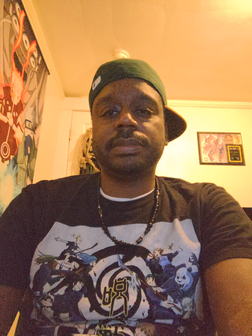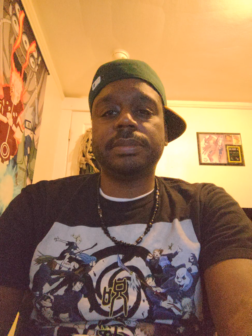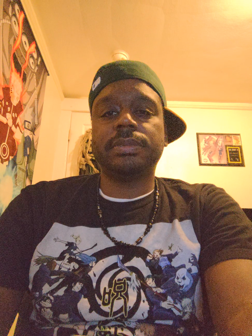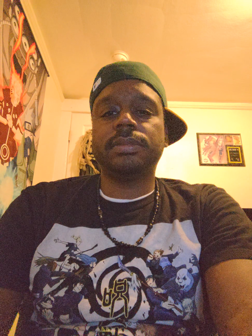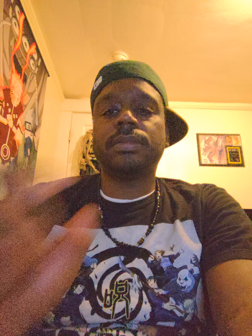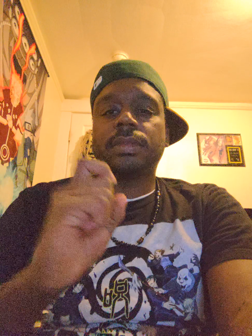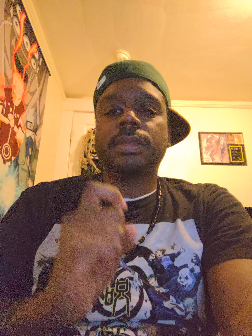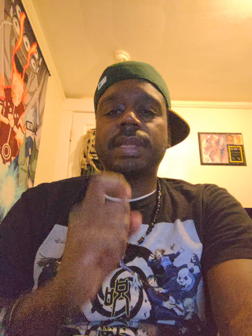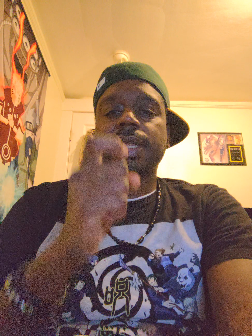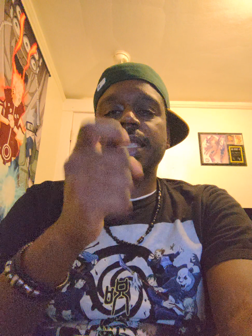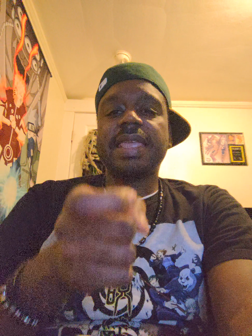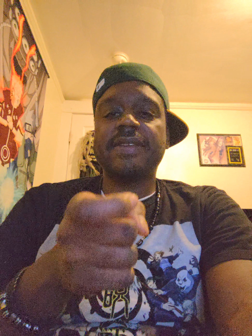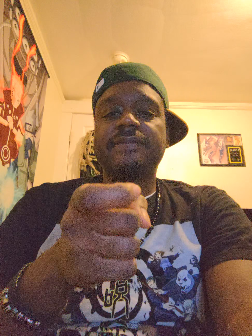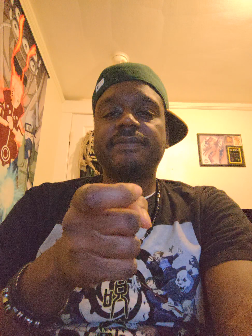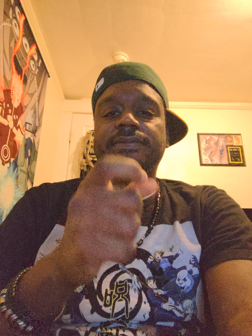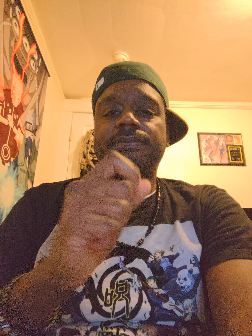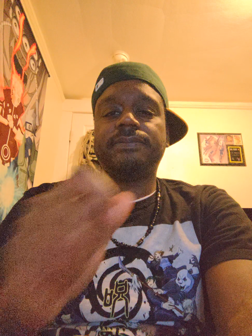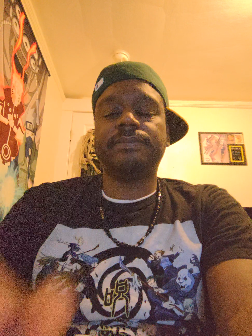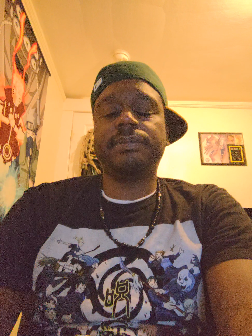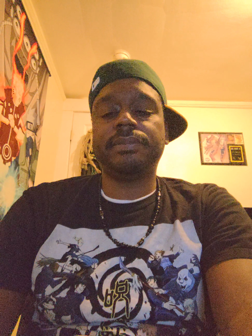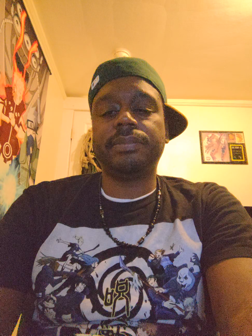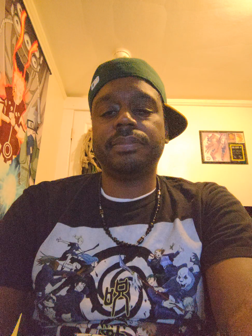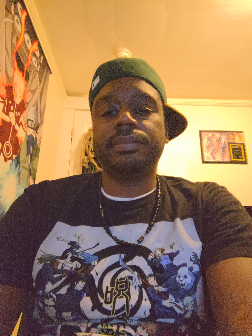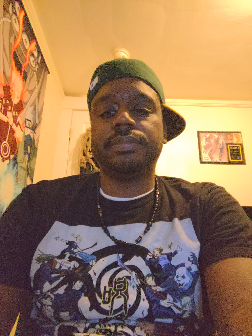gift